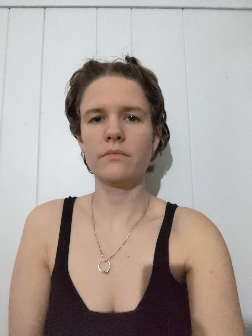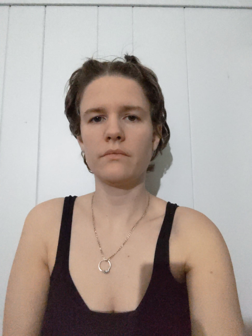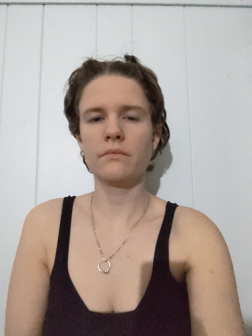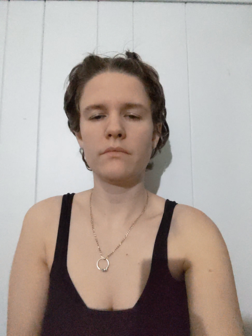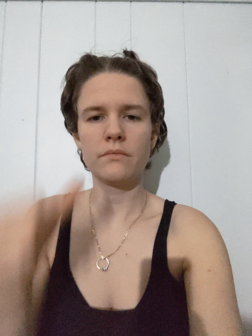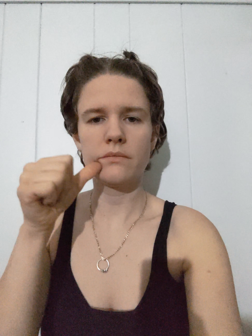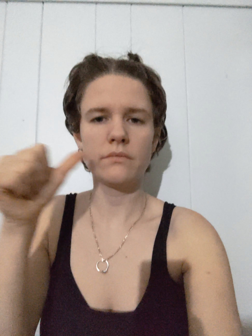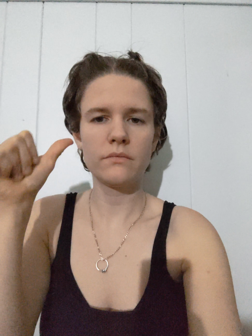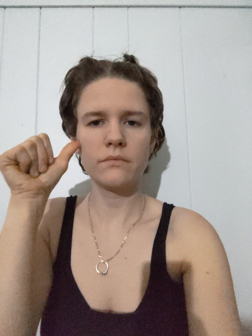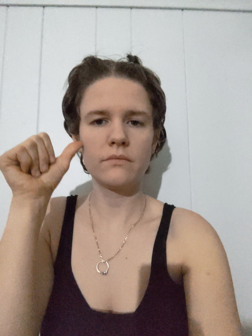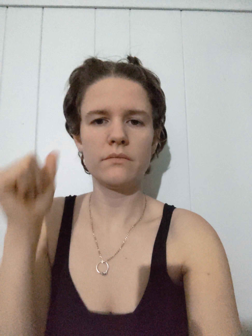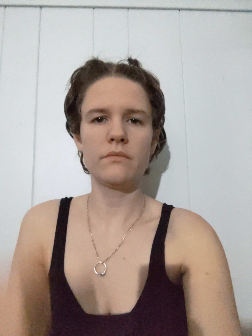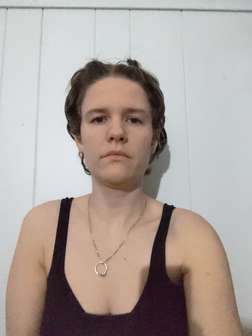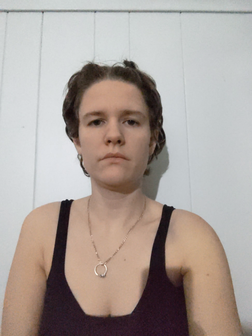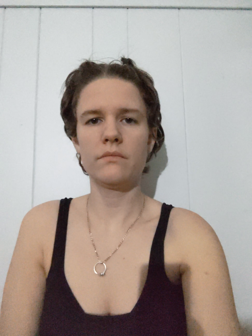yesterday